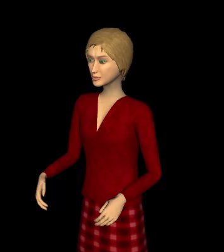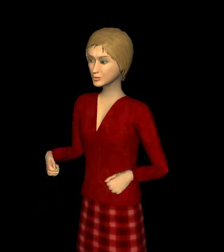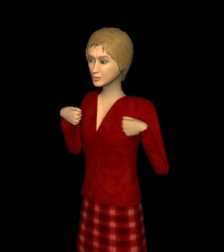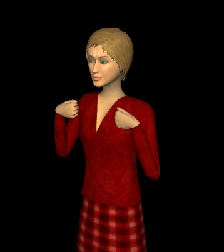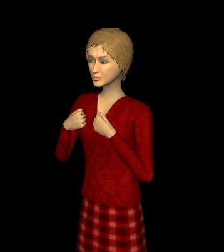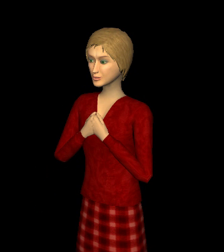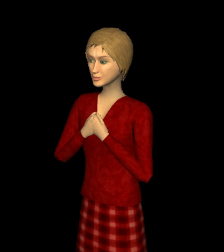معطف